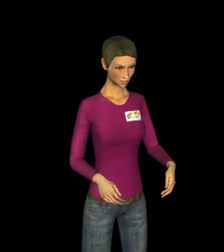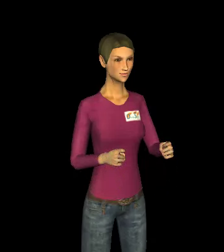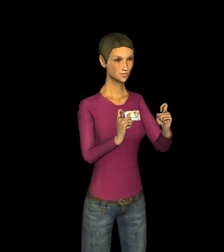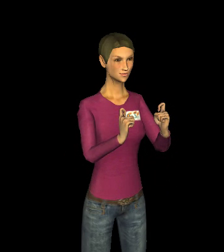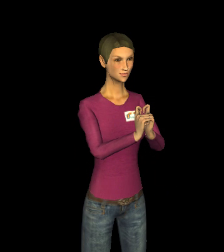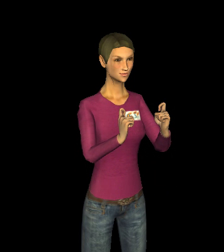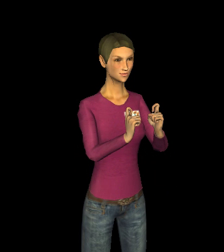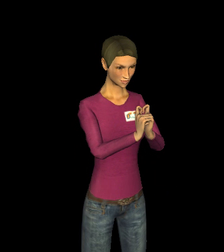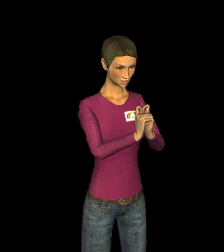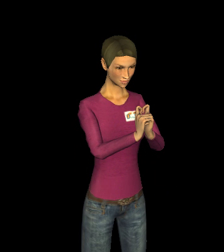كهربائي